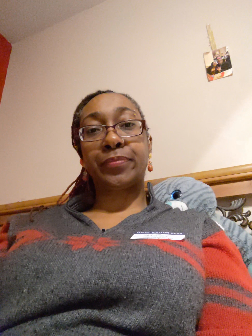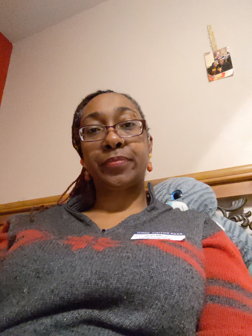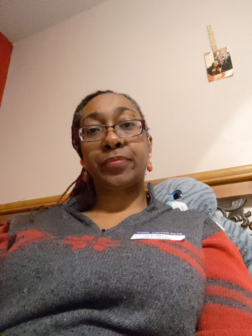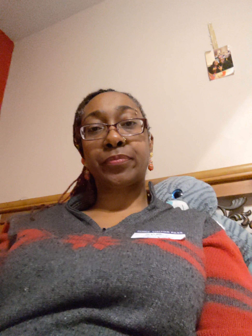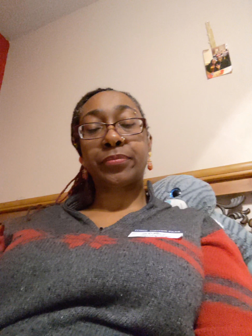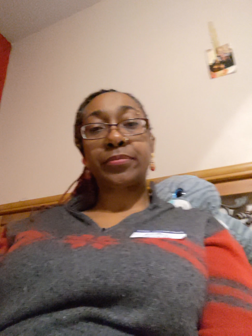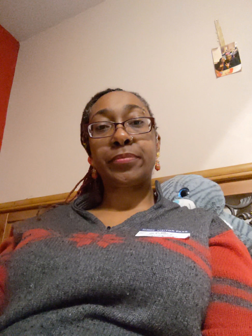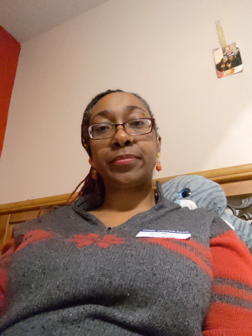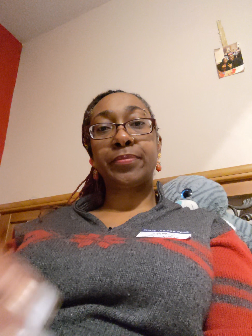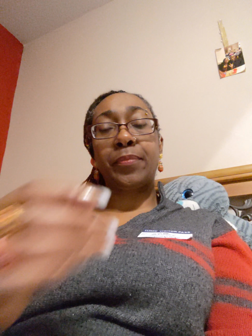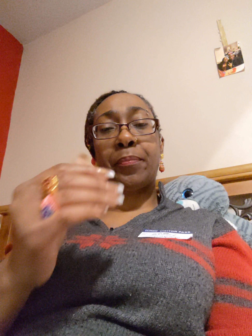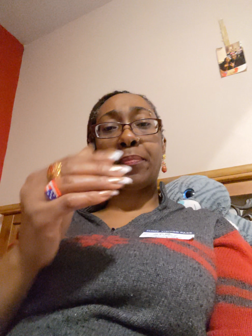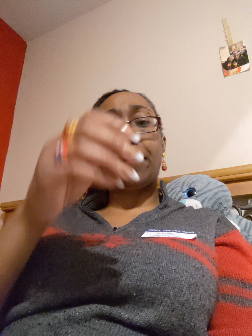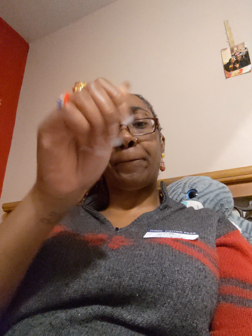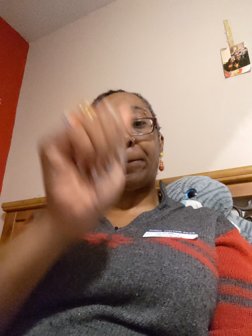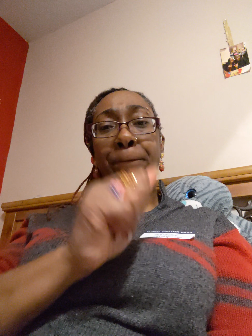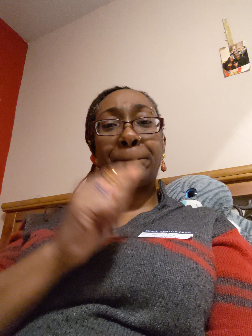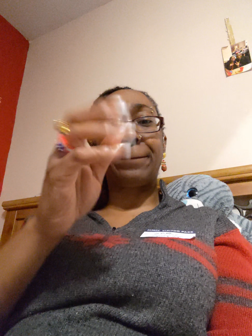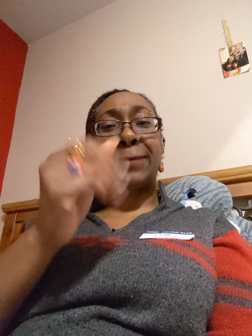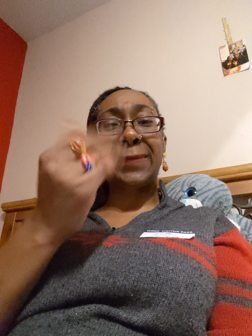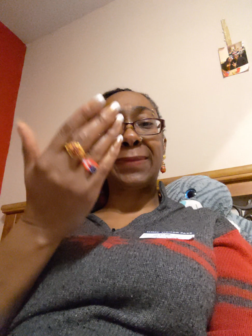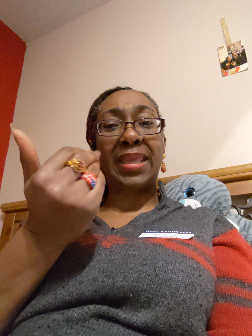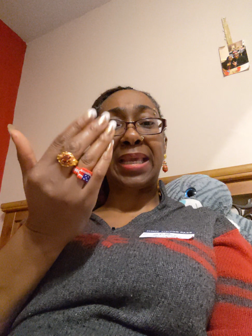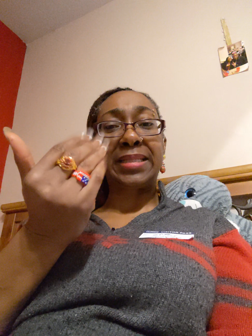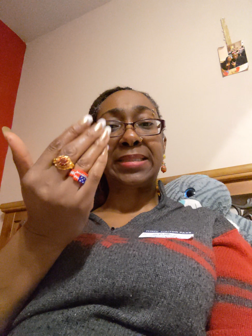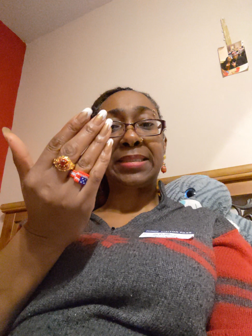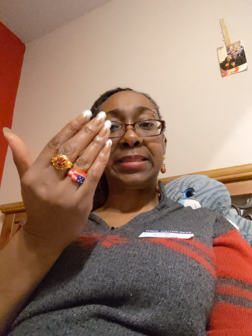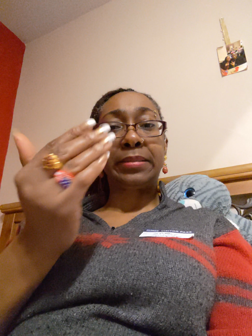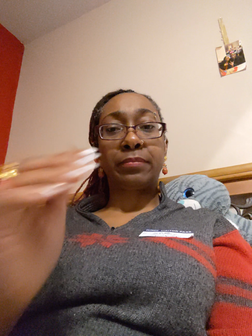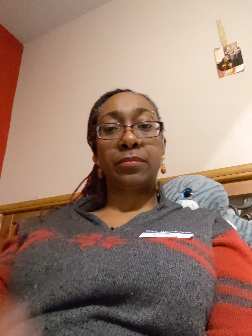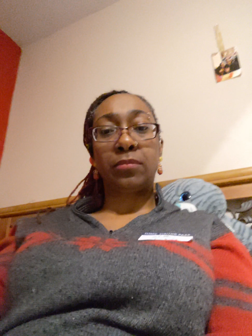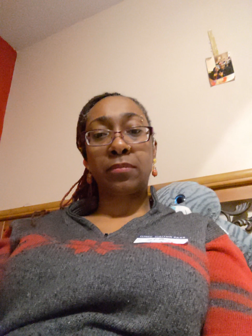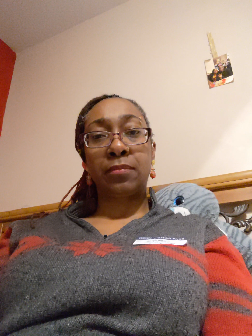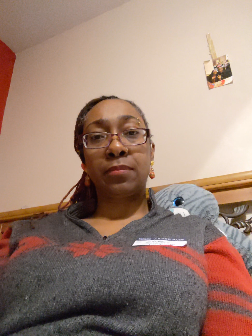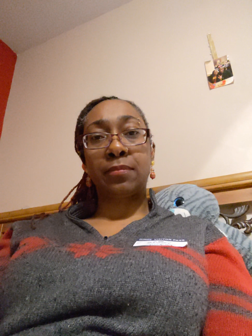mitten